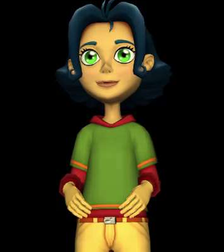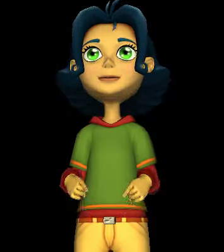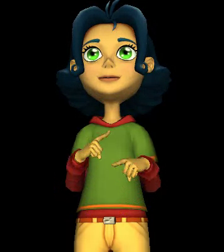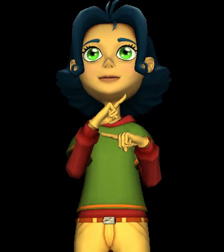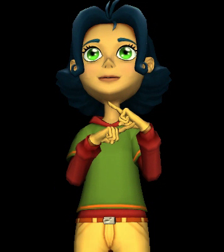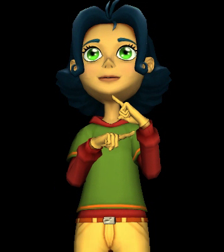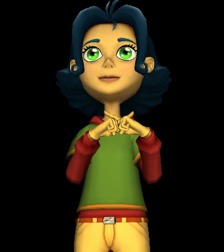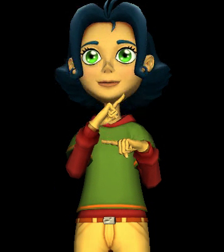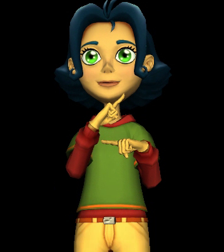هدايا